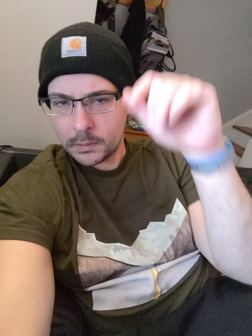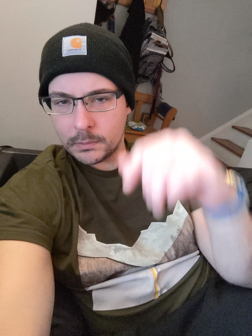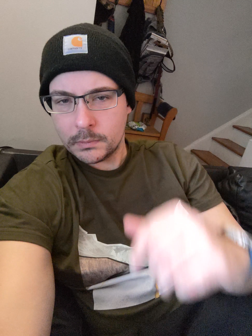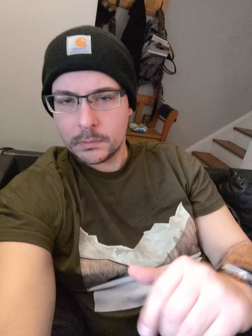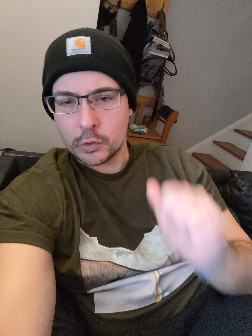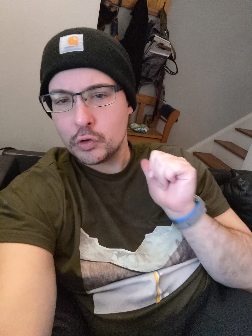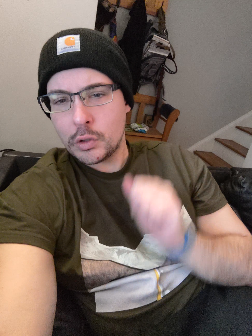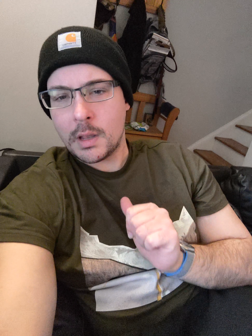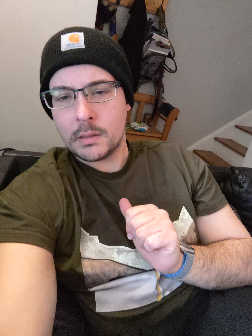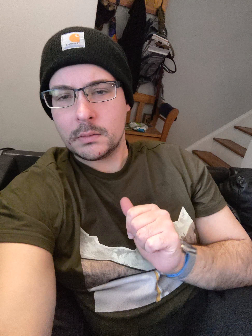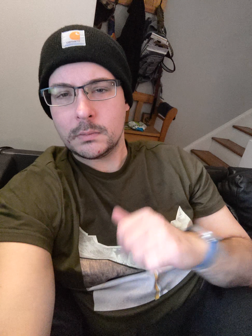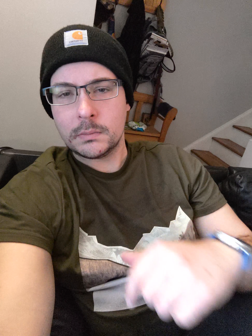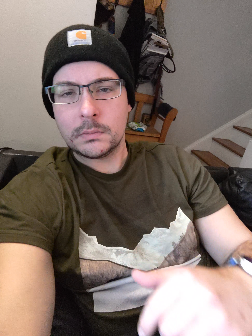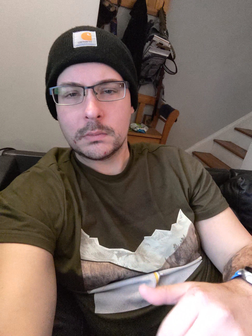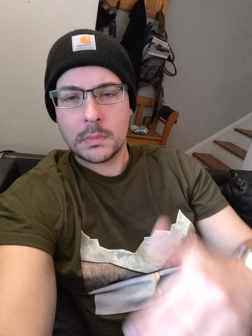jacket